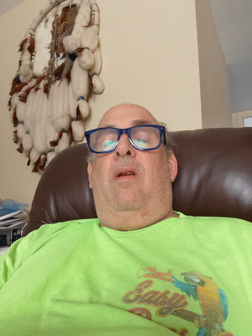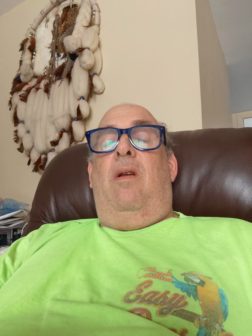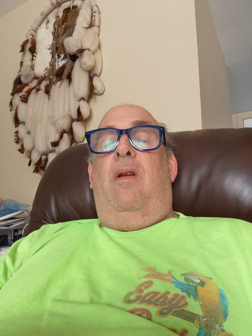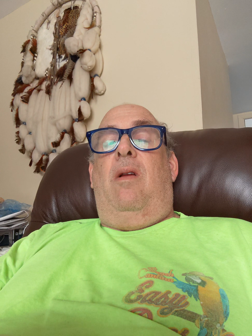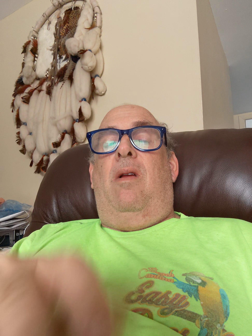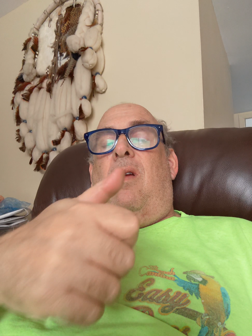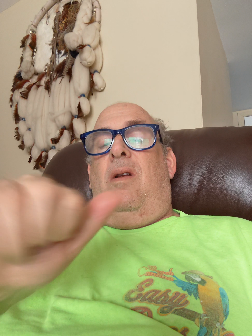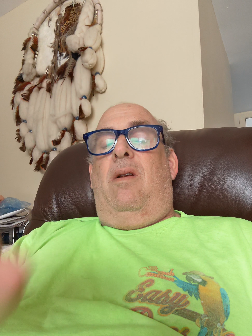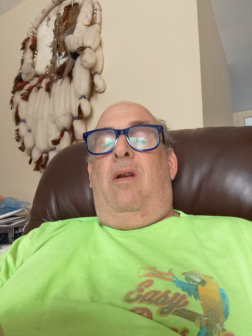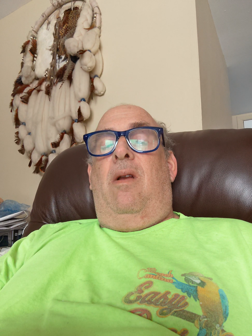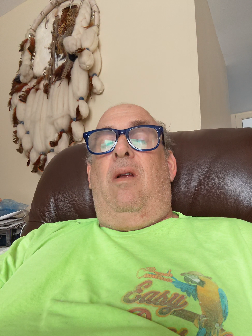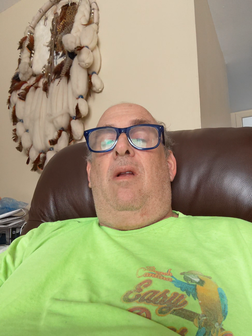any